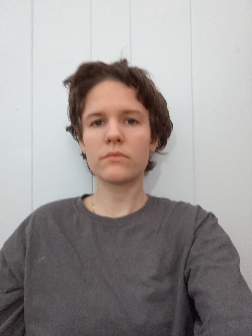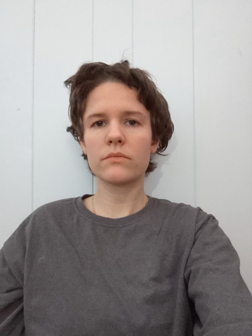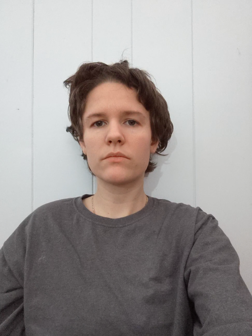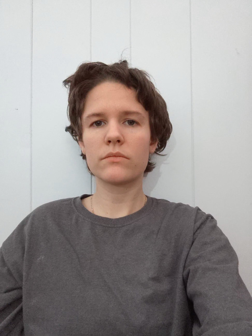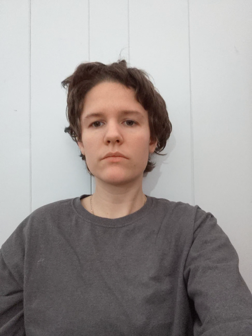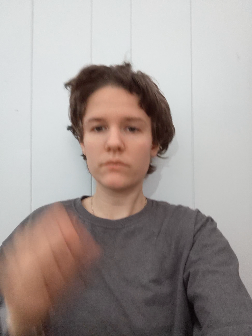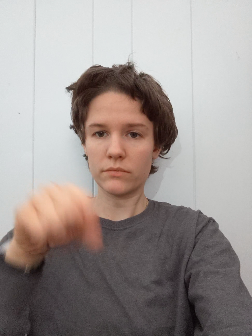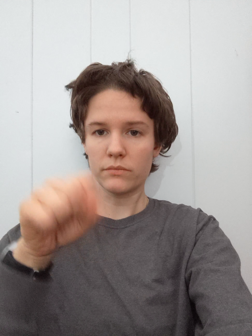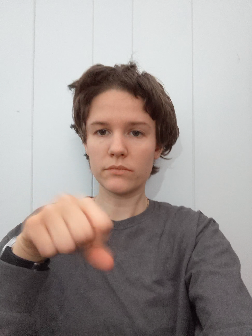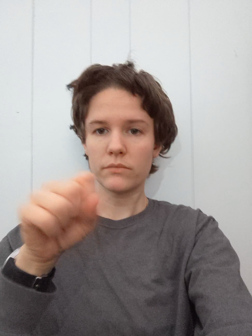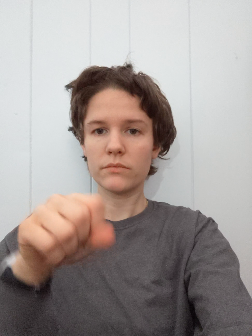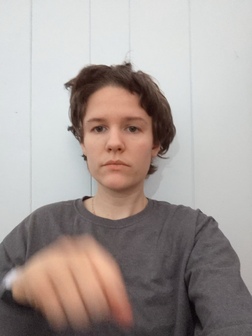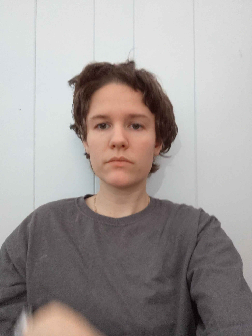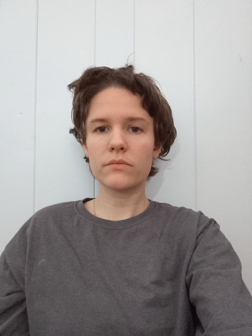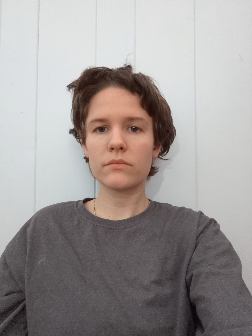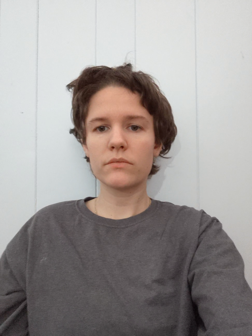yes